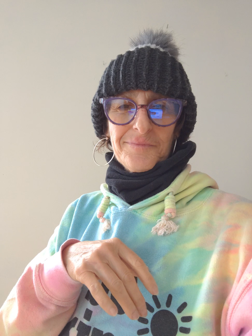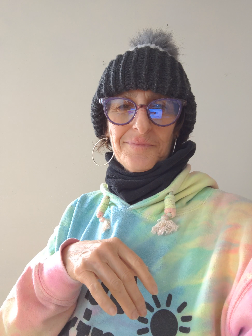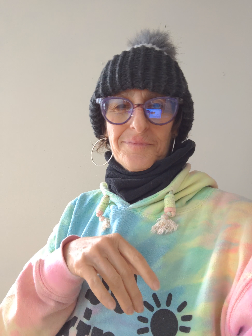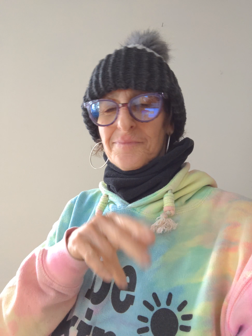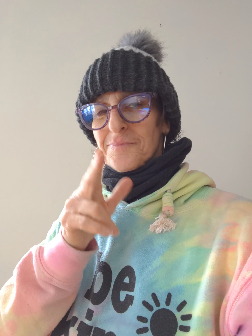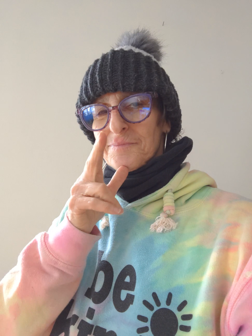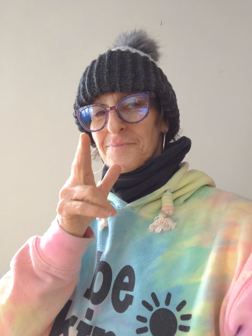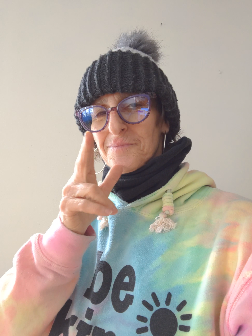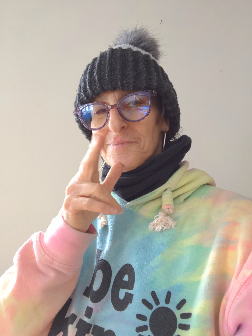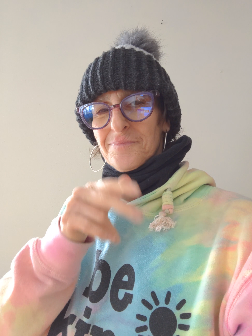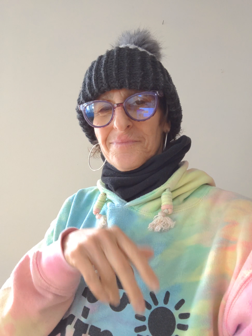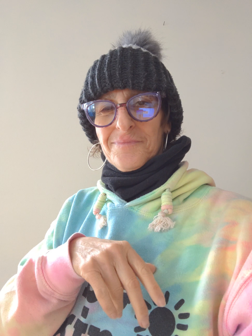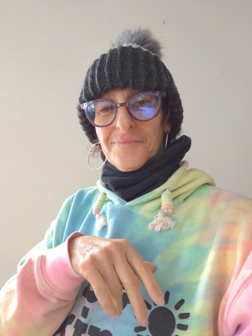hen